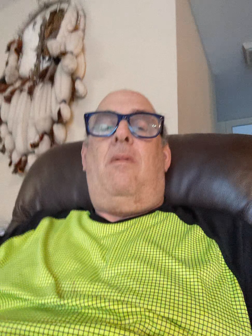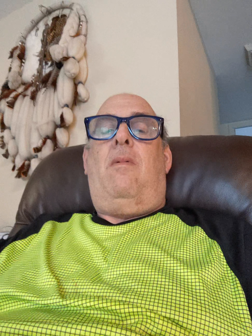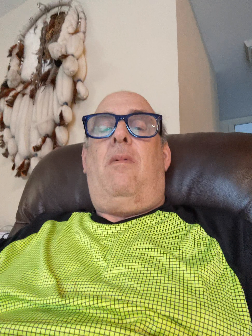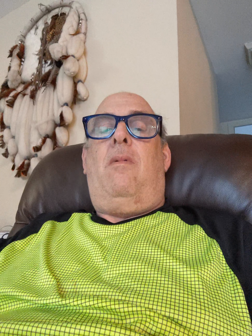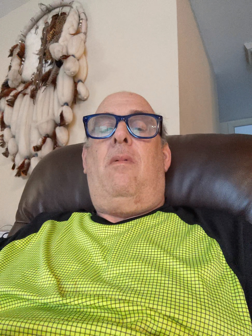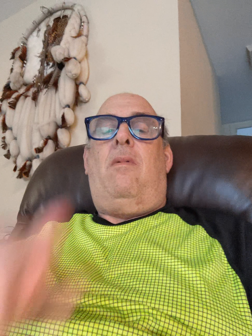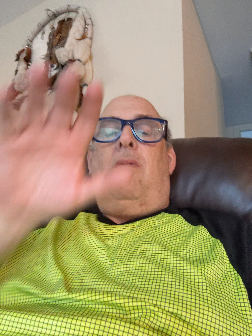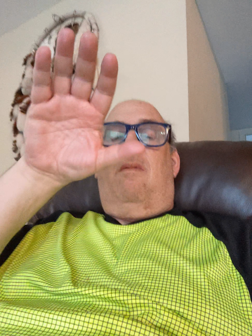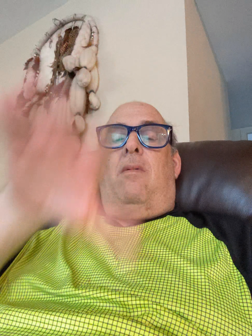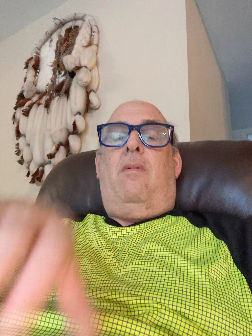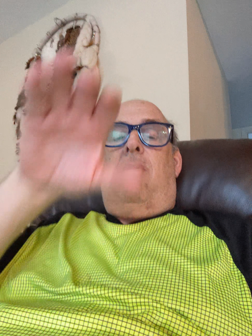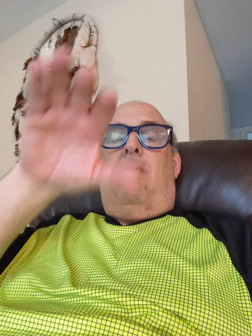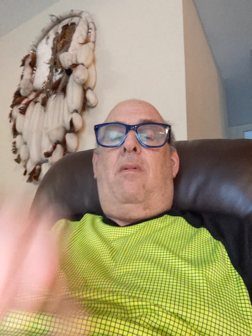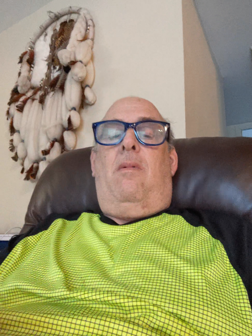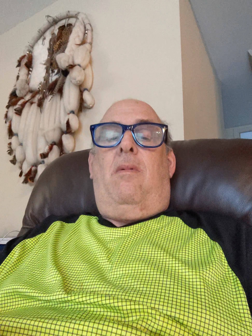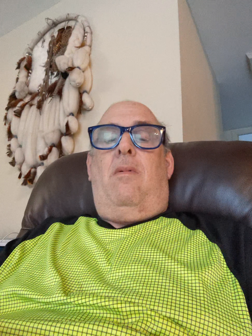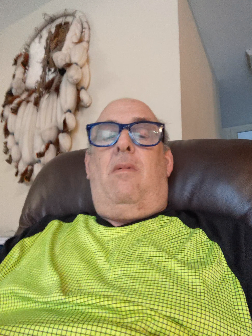alligator